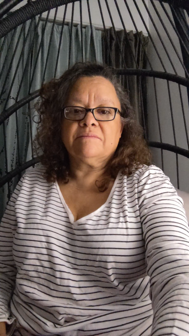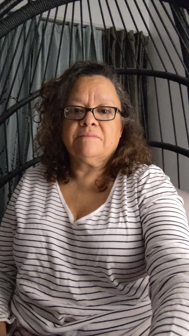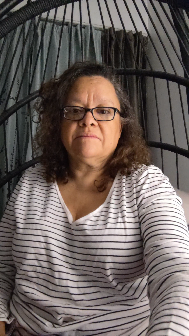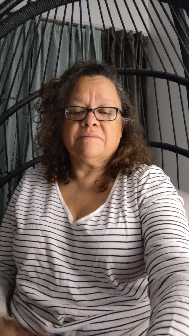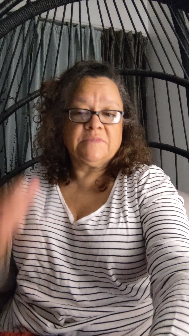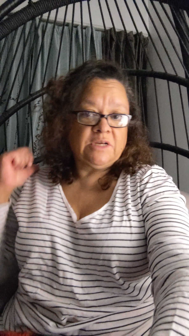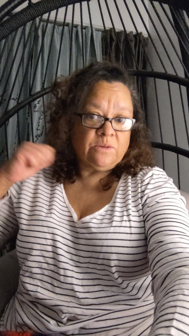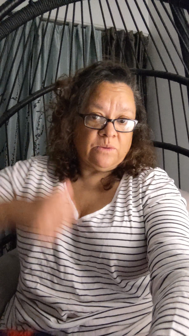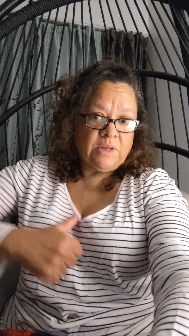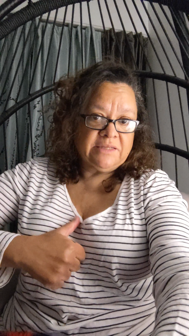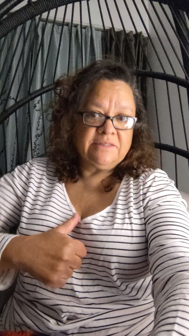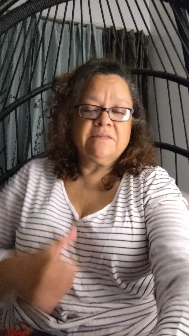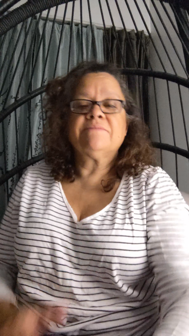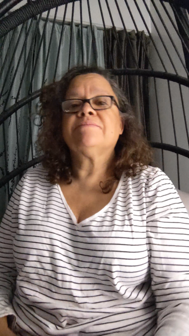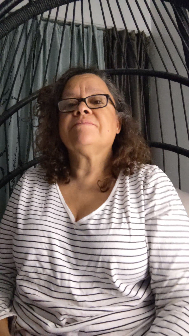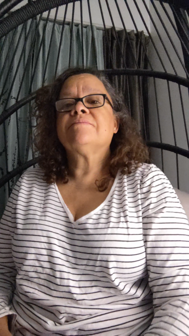coats